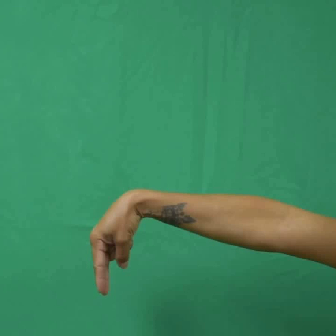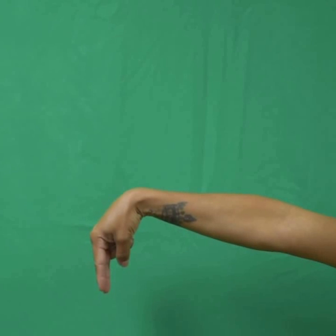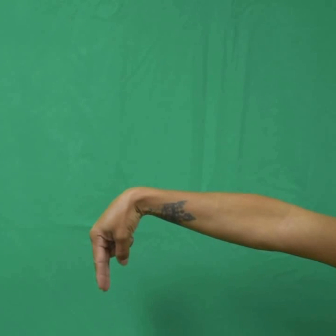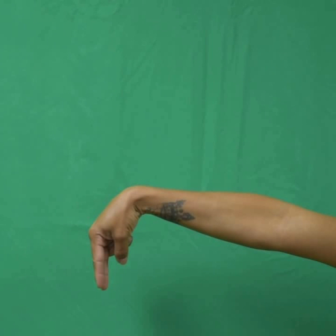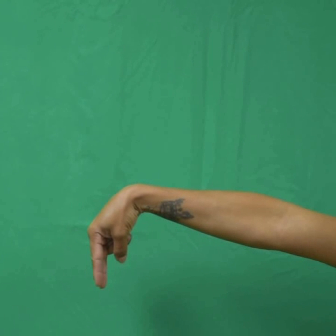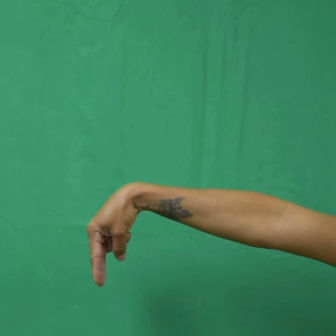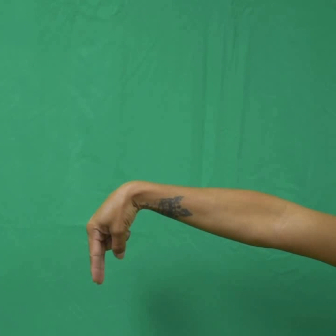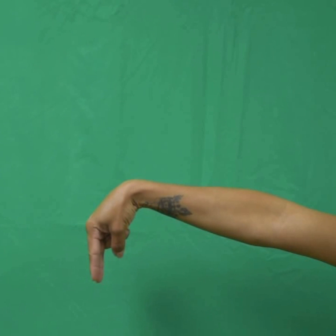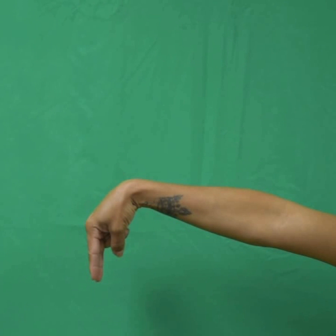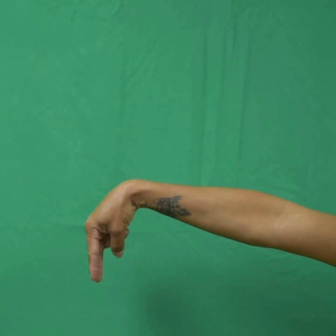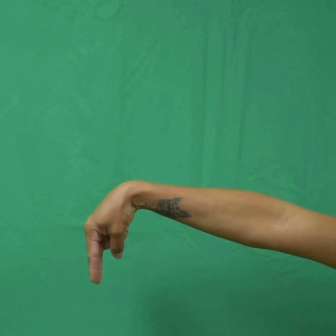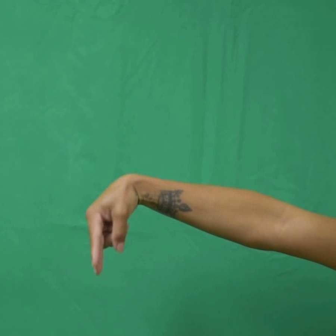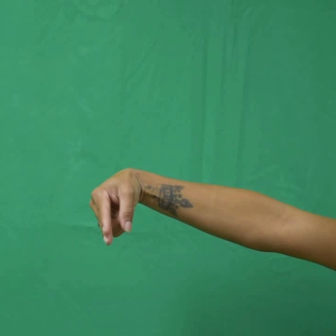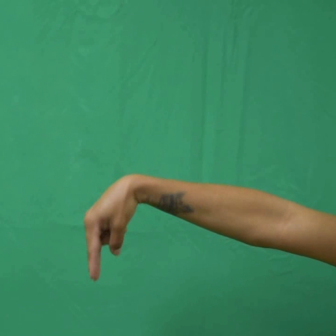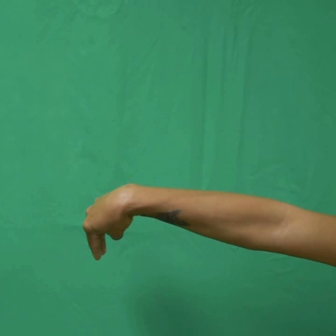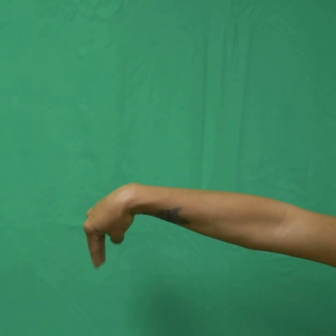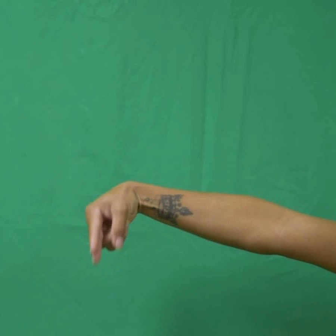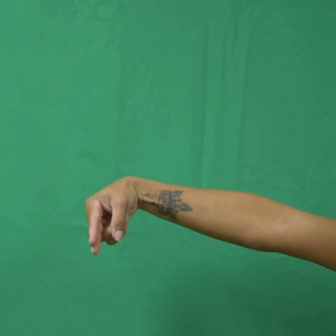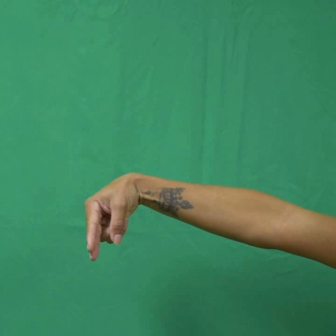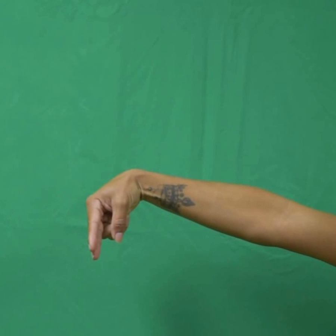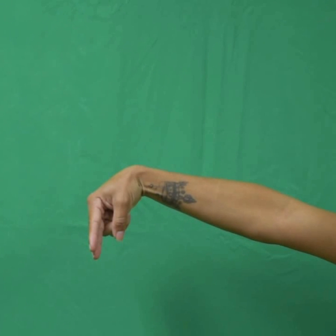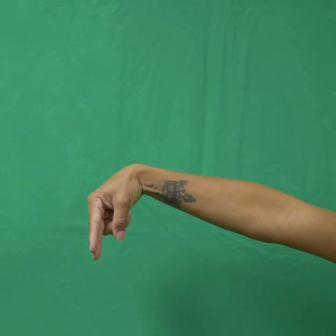Ñ